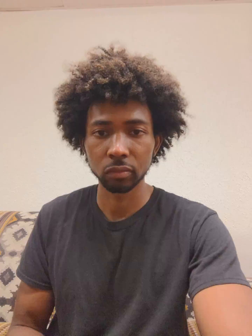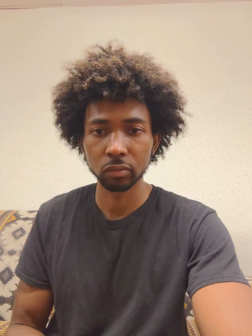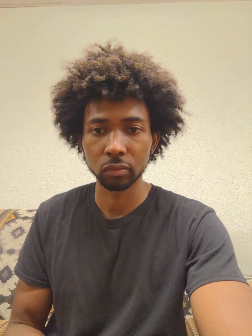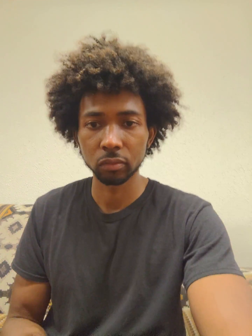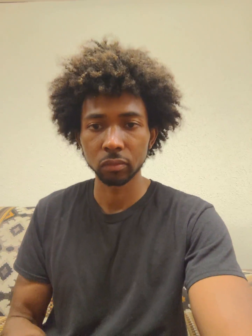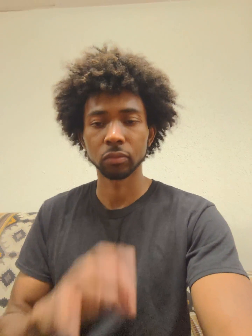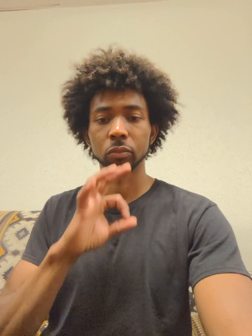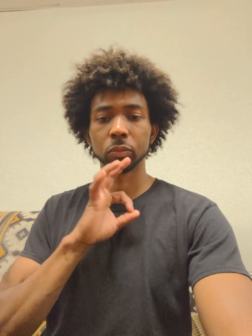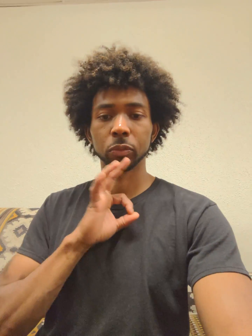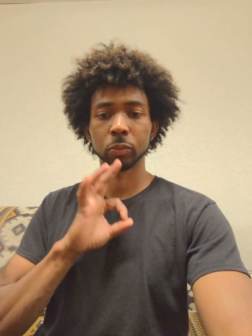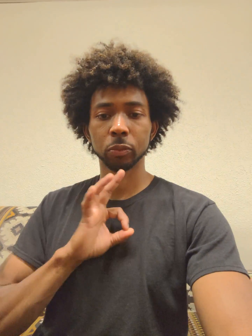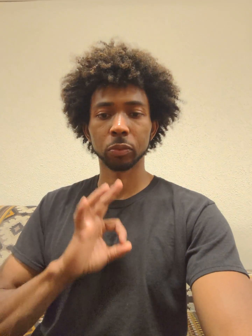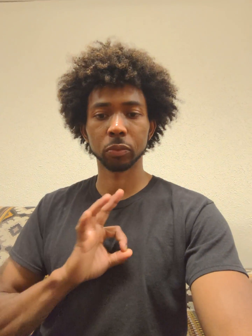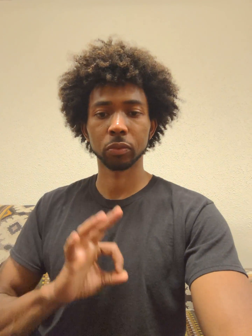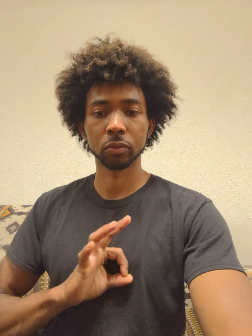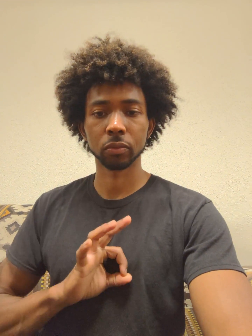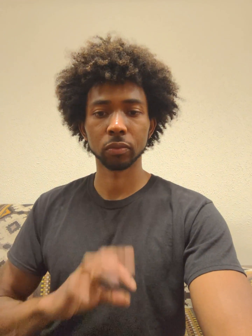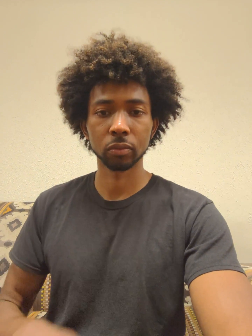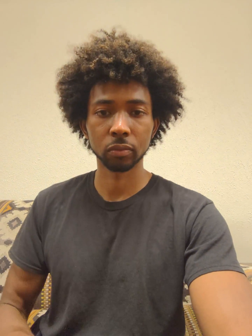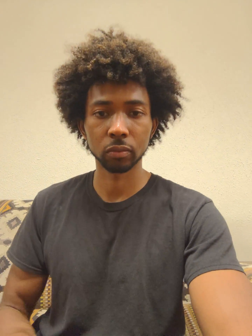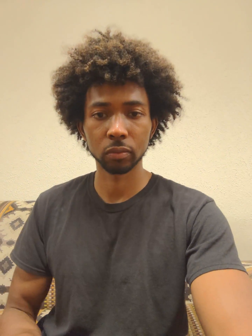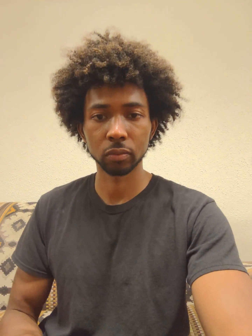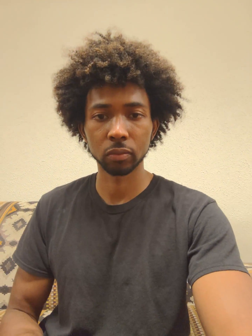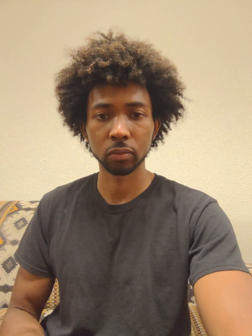button